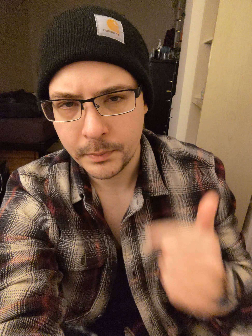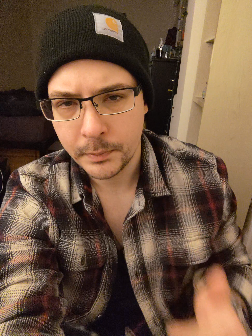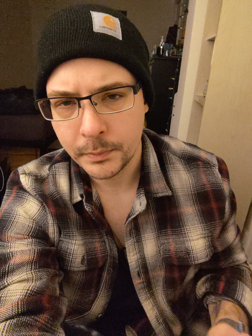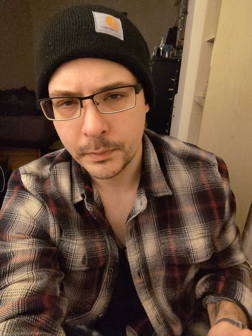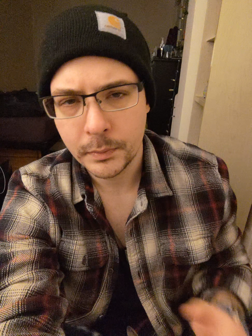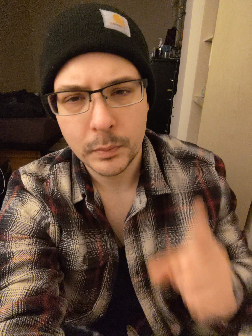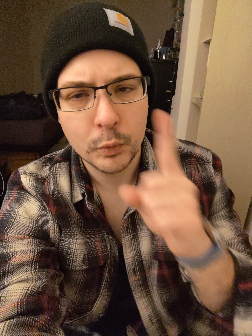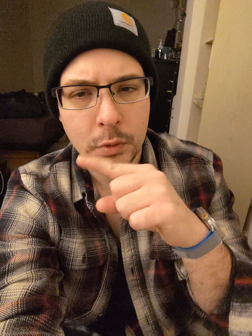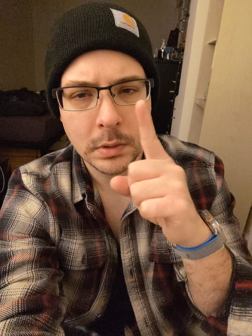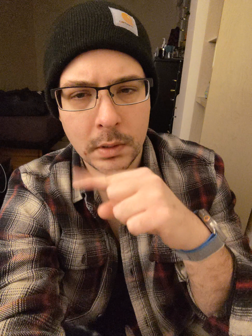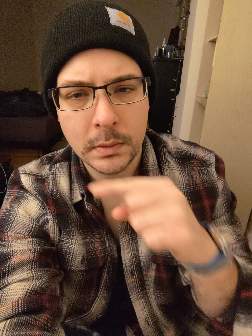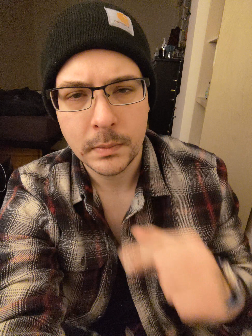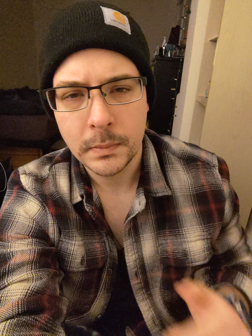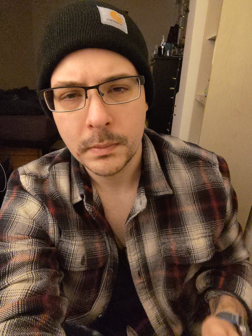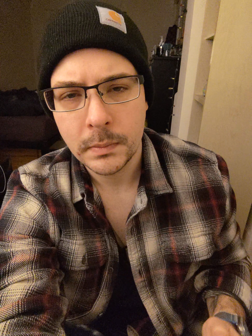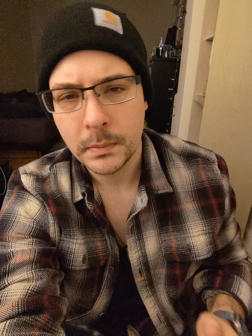pretend